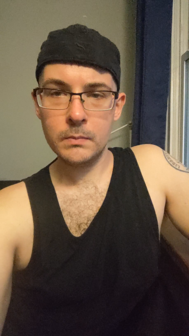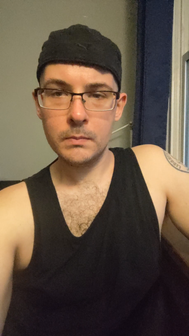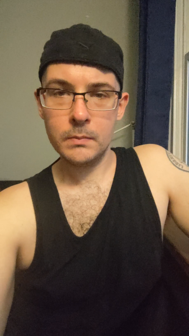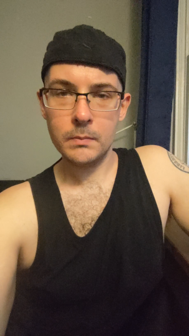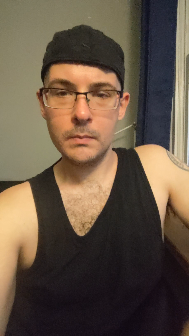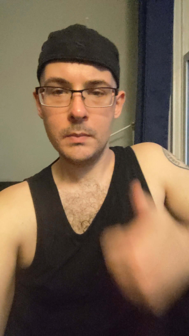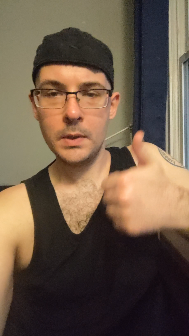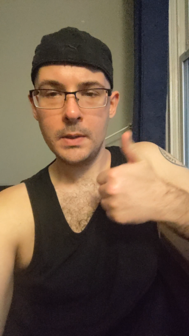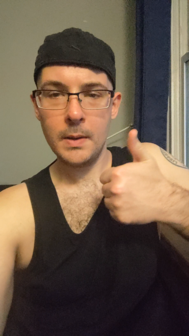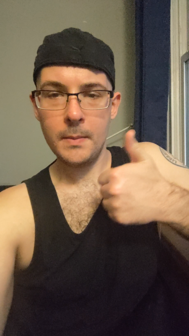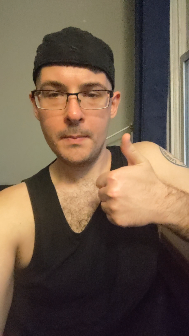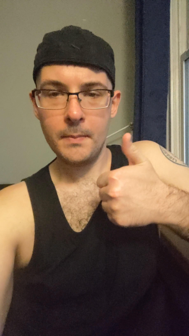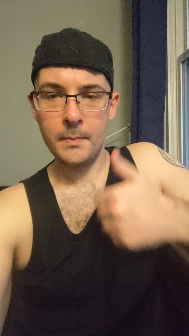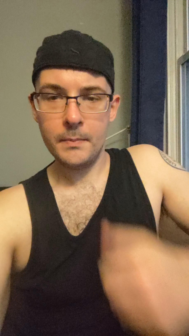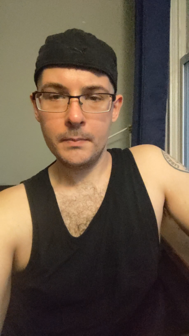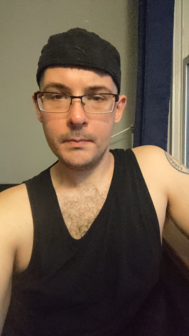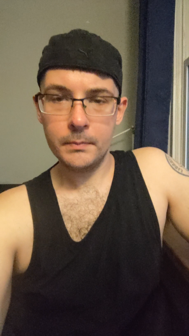game